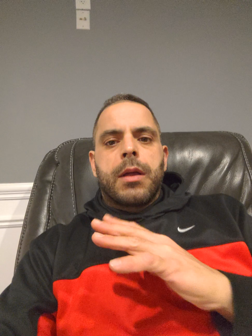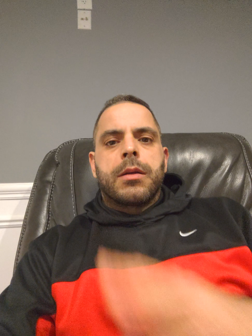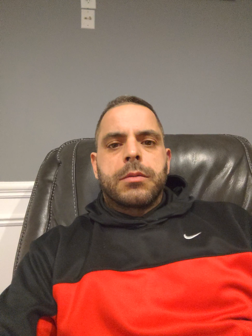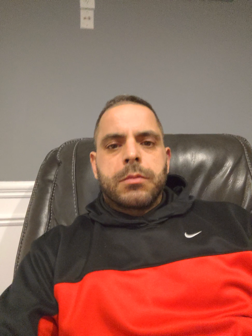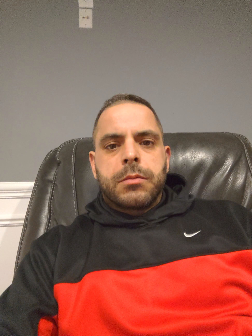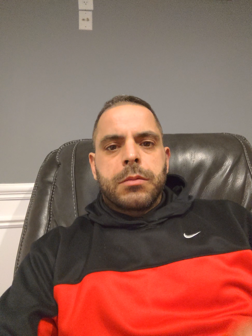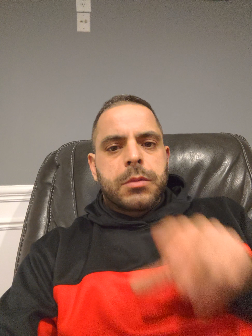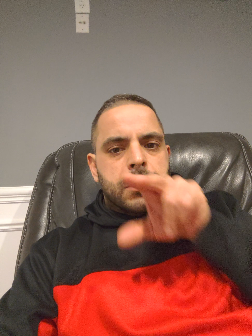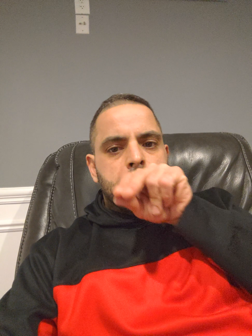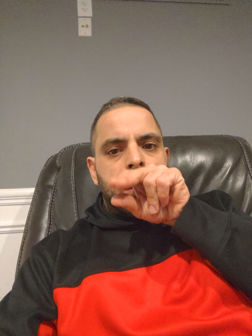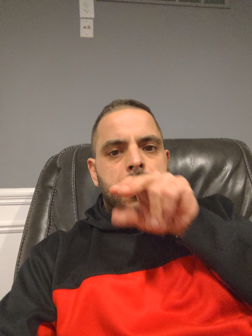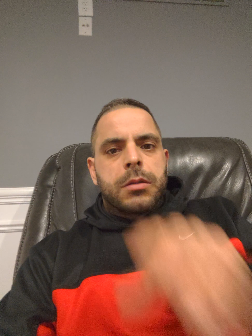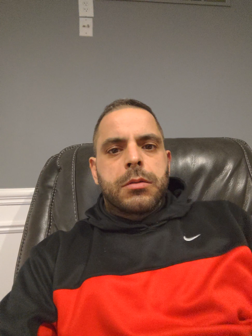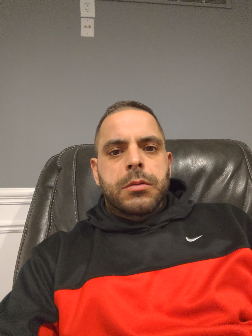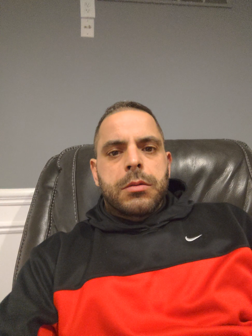duck